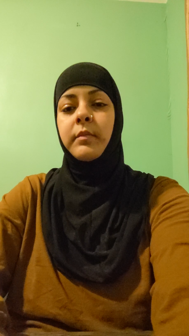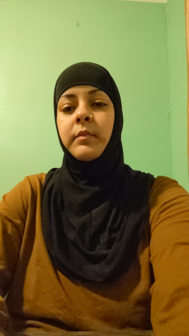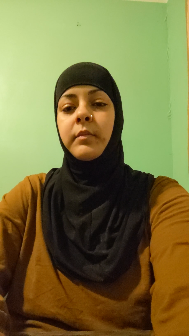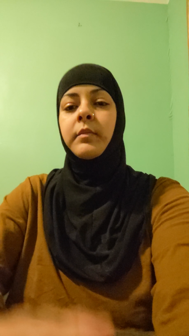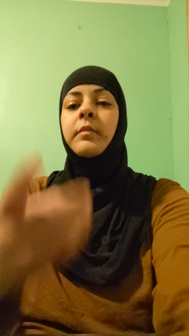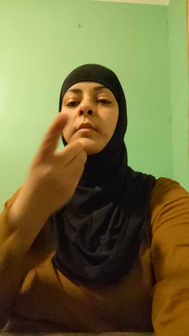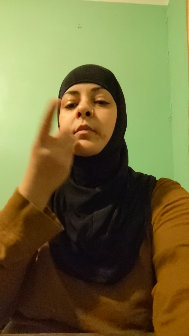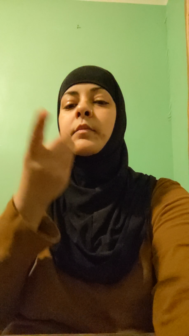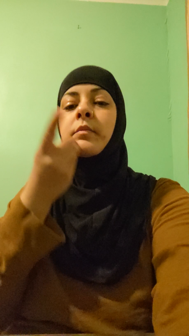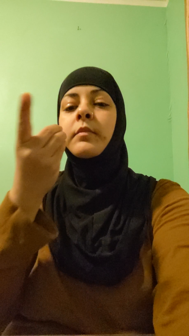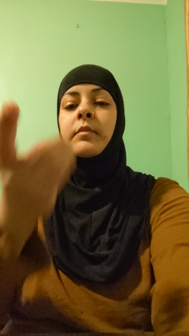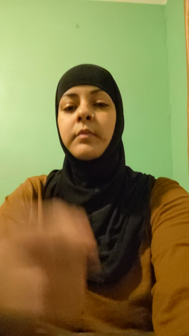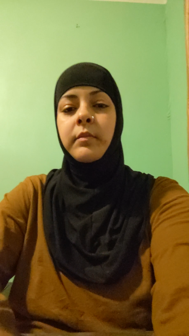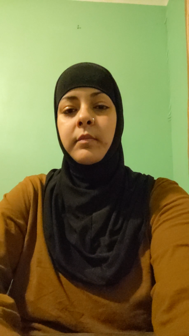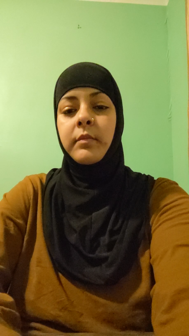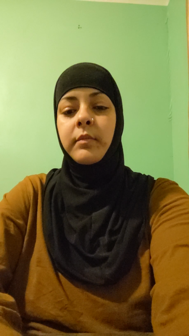dinner